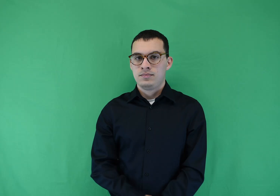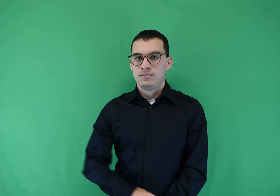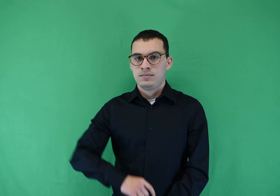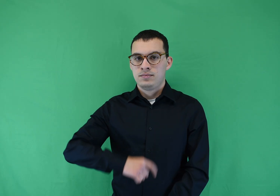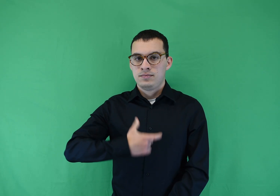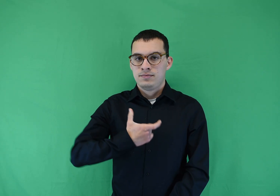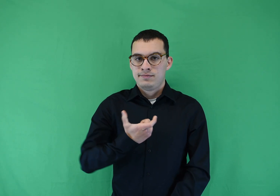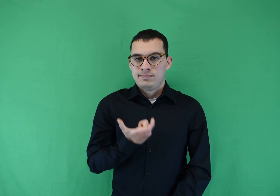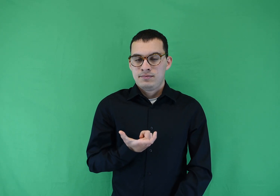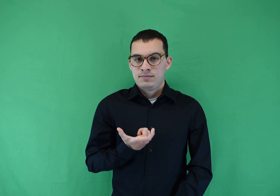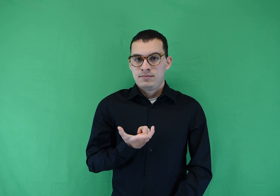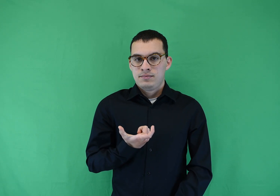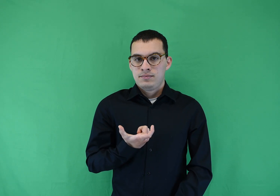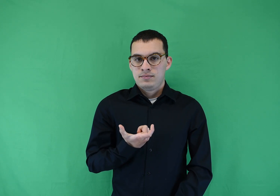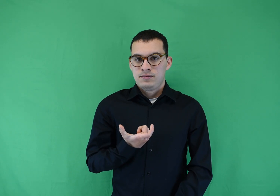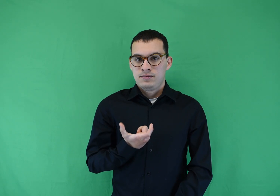dinero